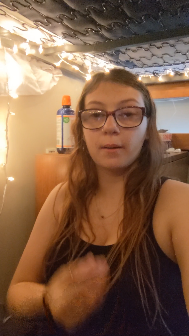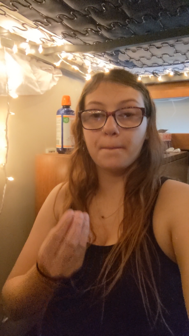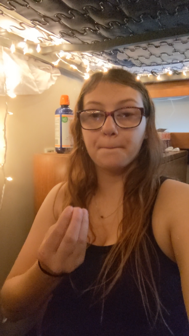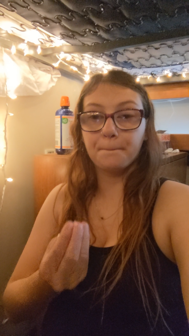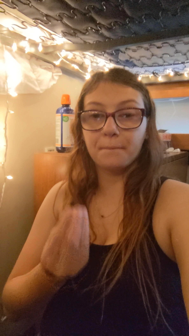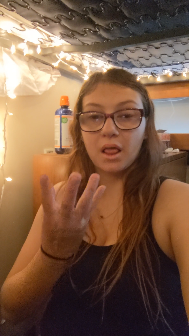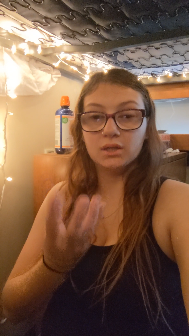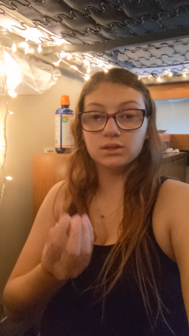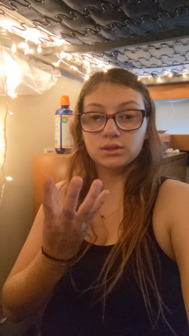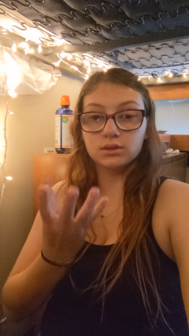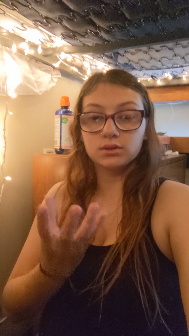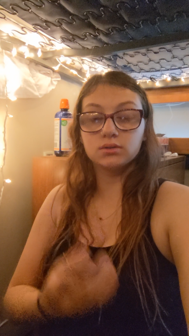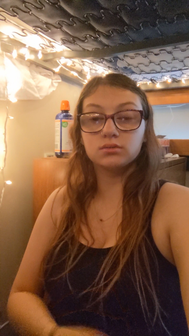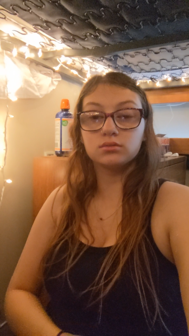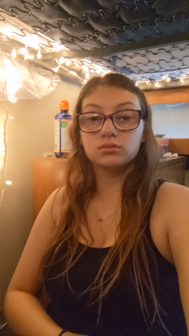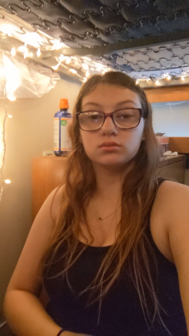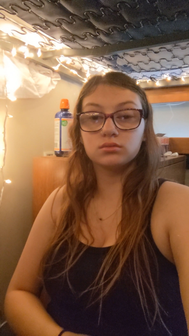plants